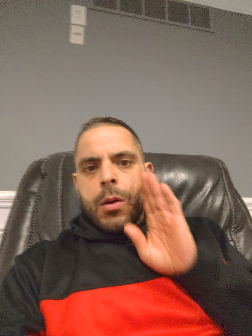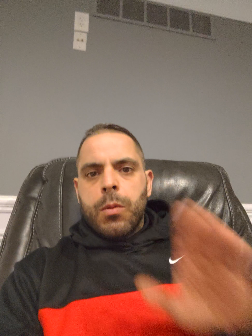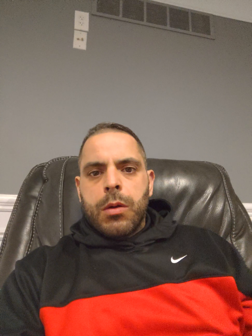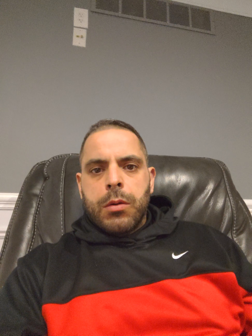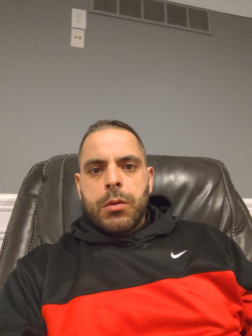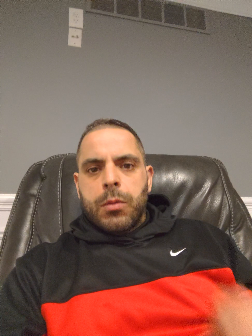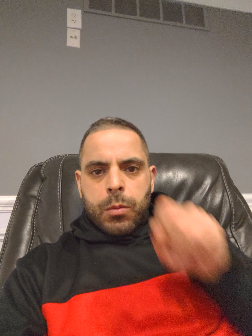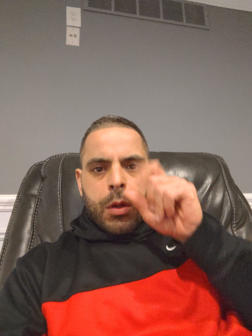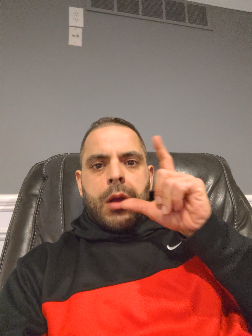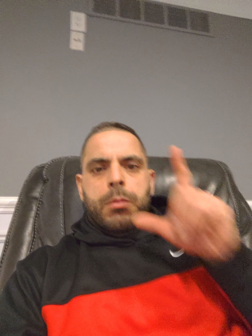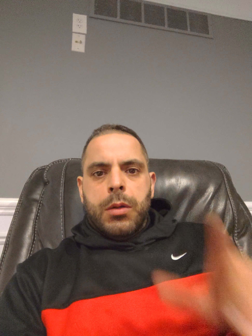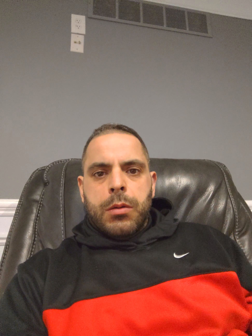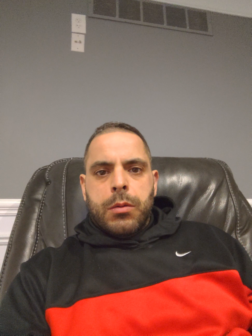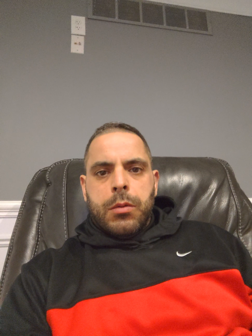awake